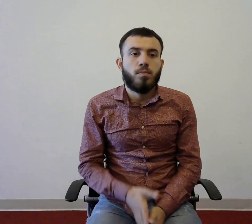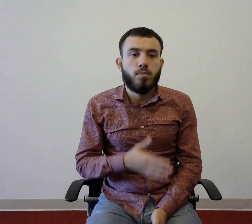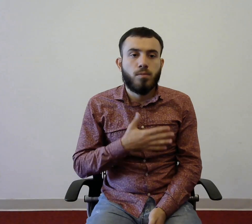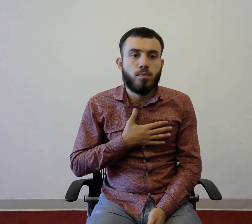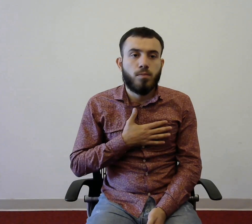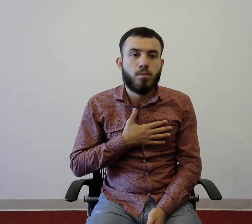mən